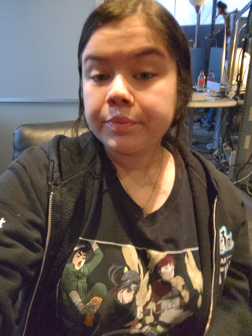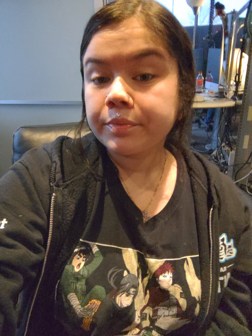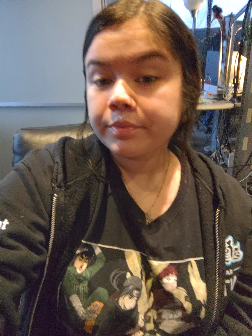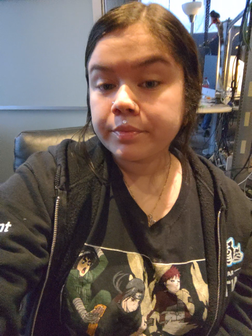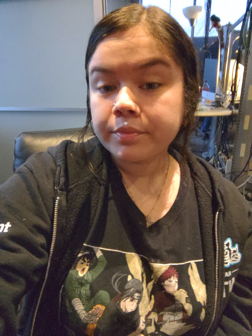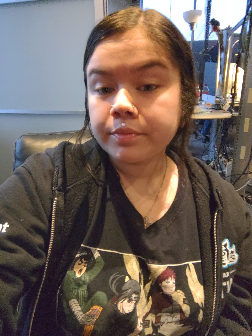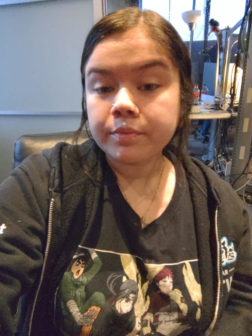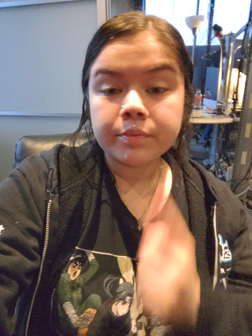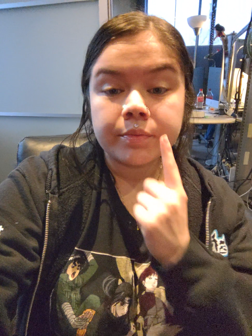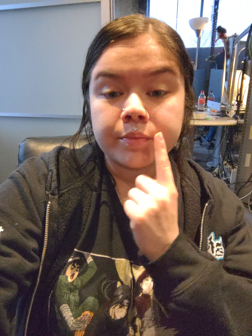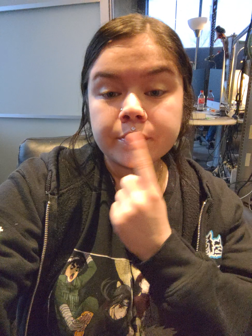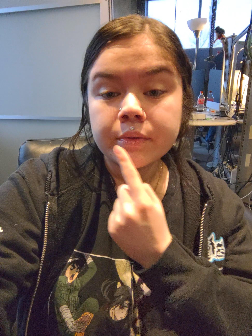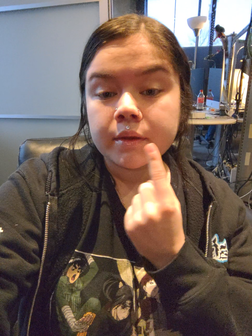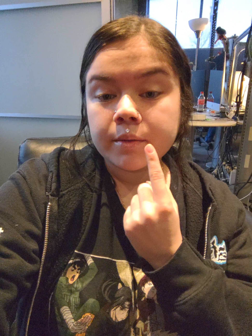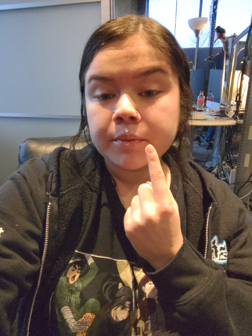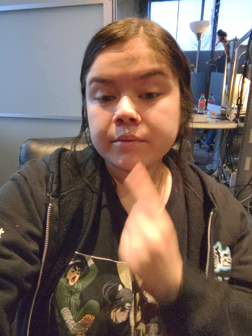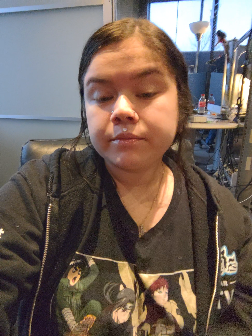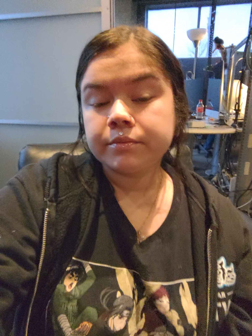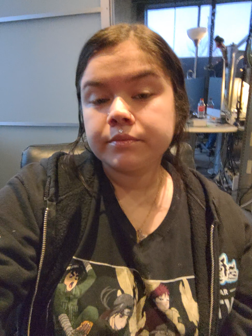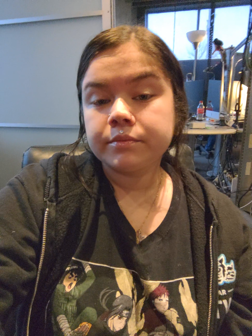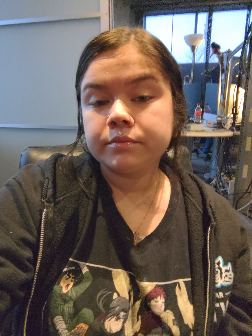lips